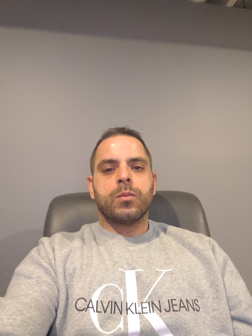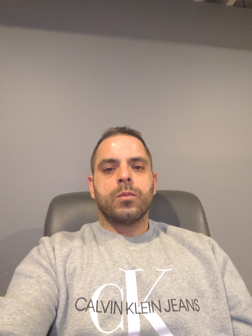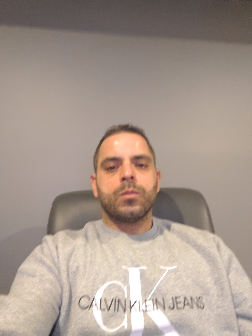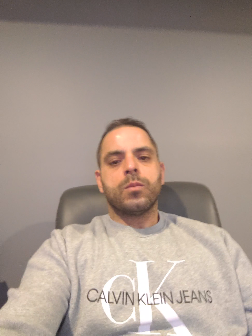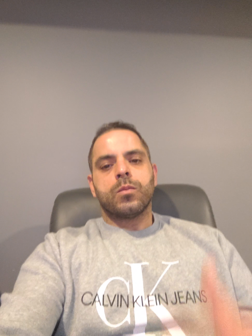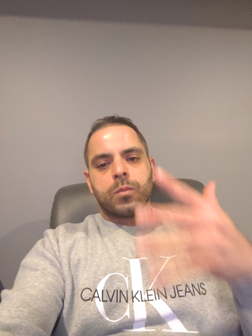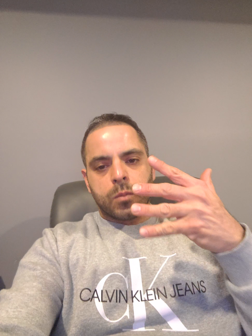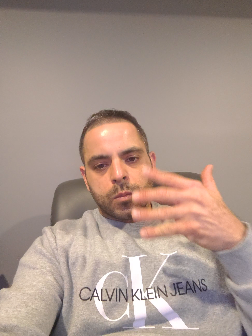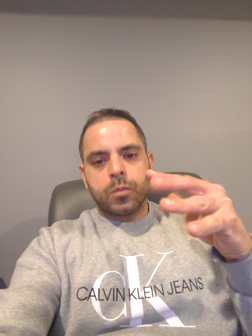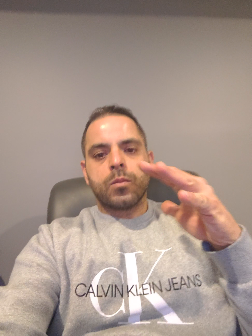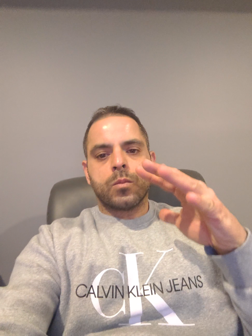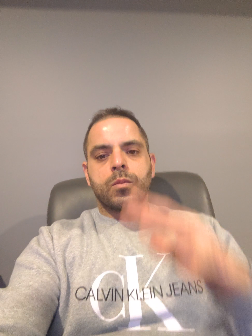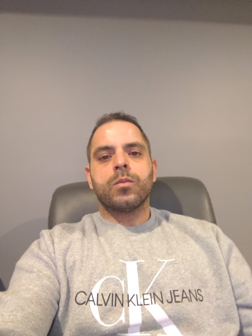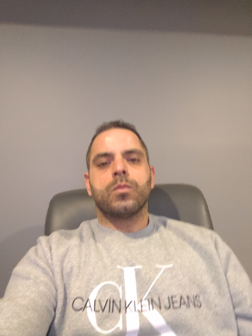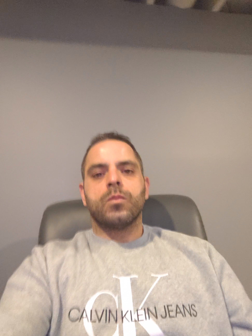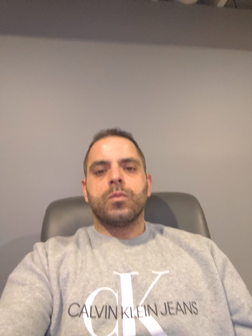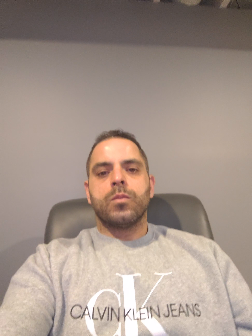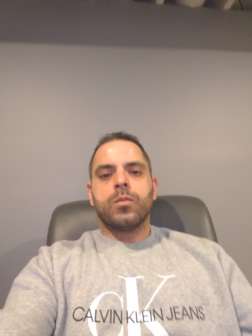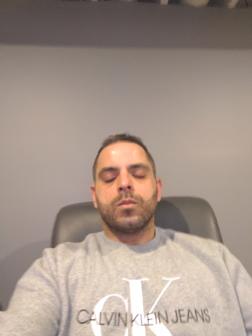finish